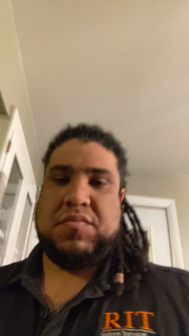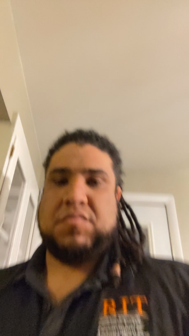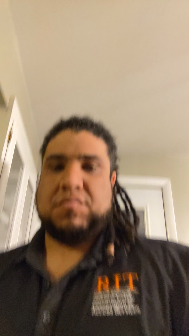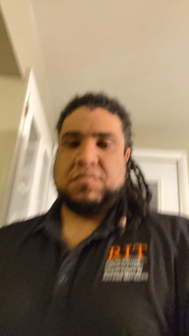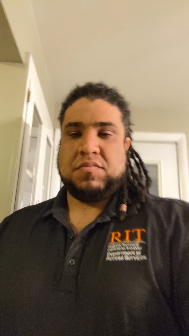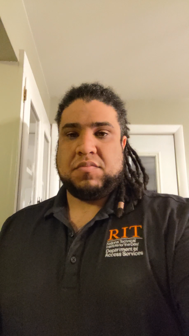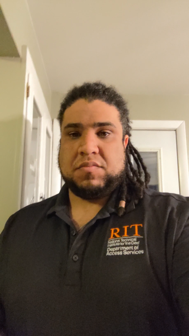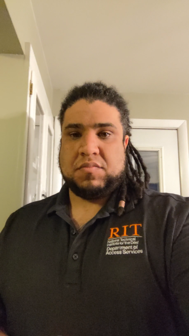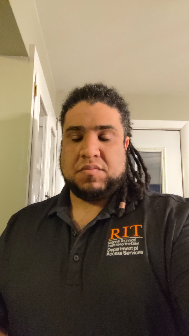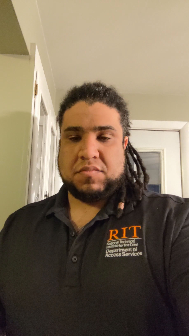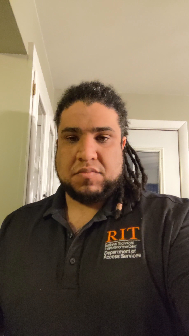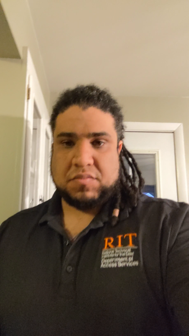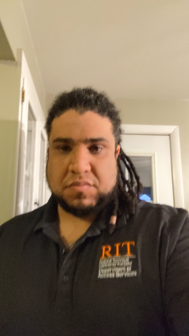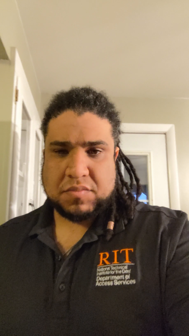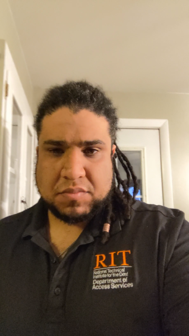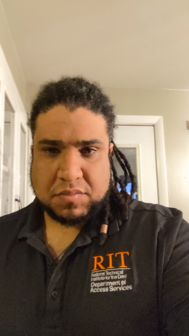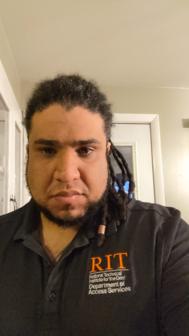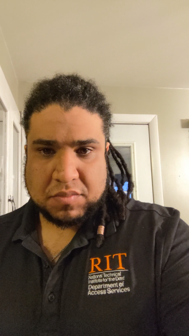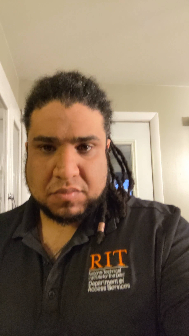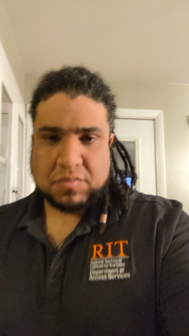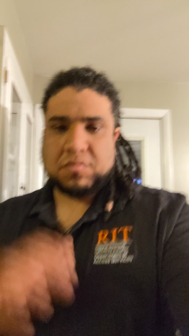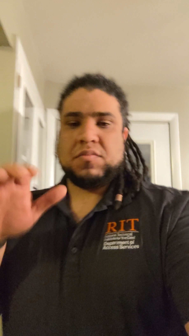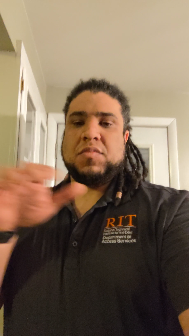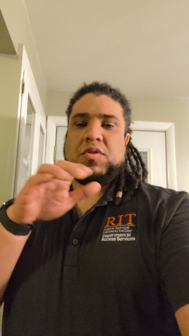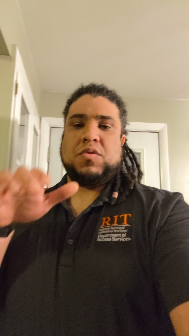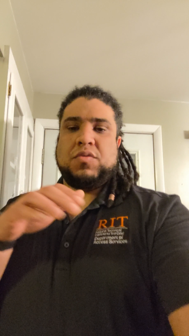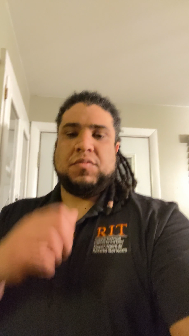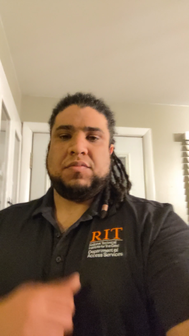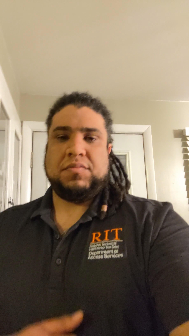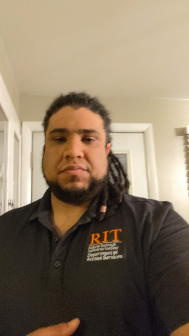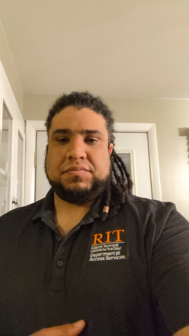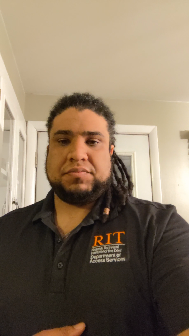does